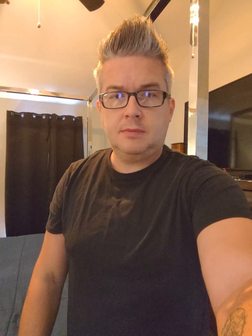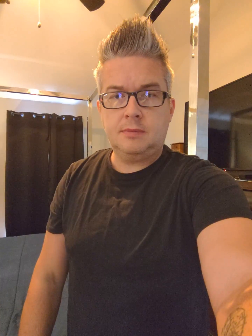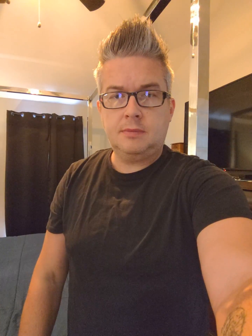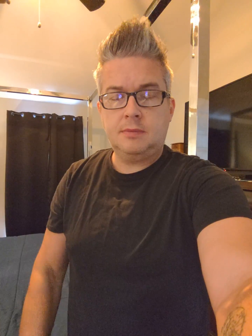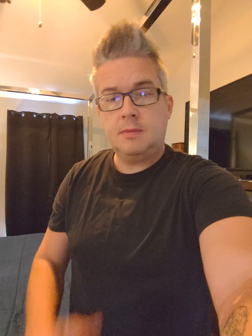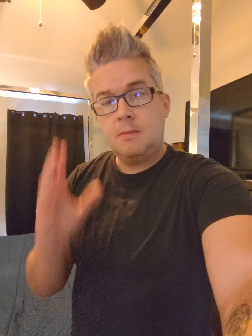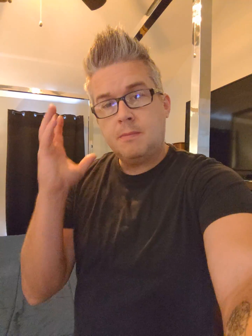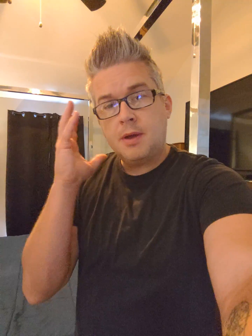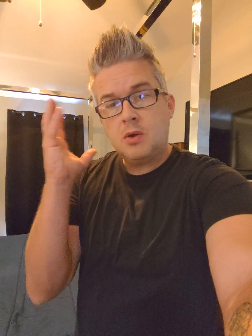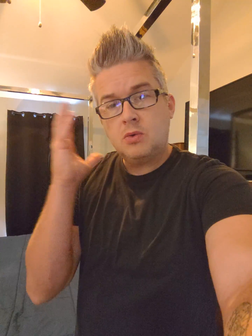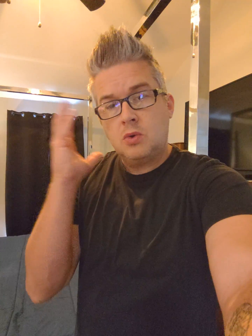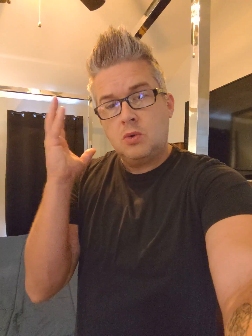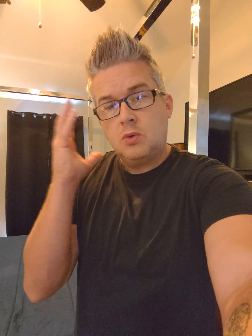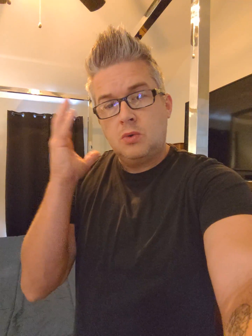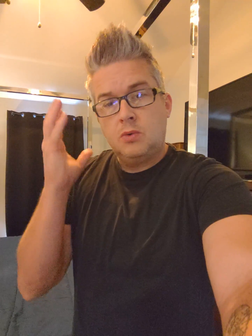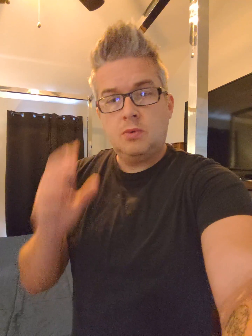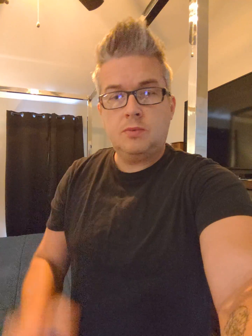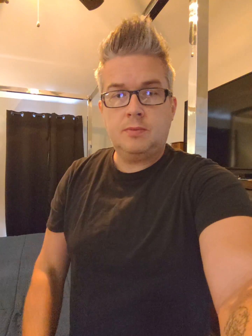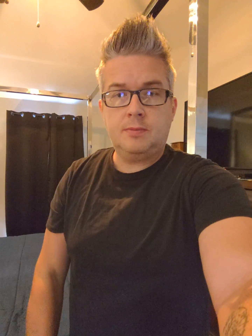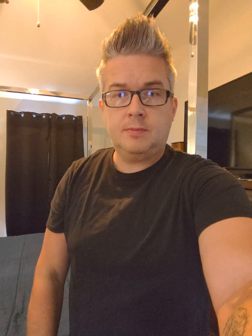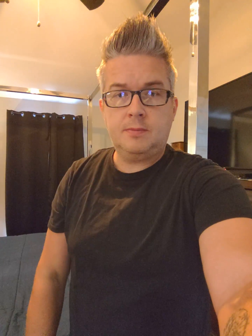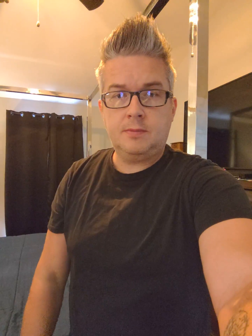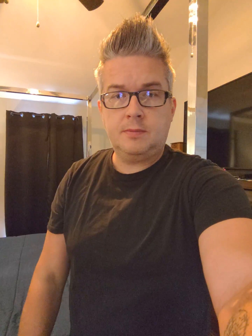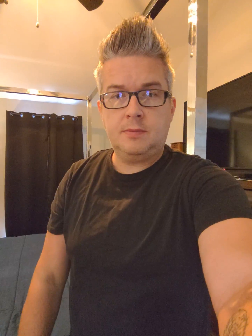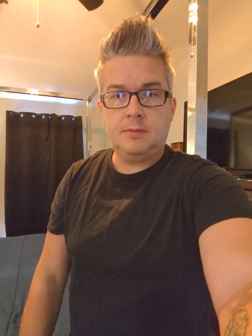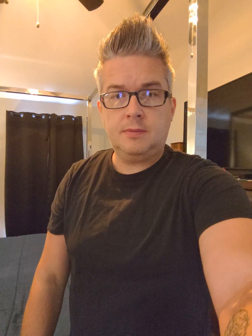pillow